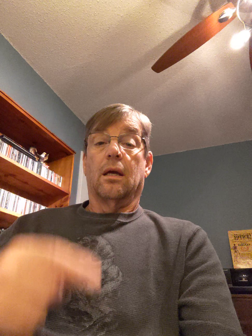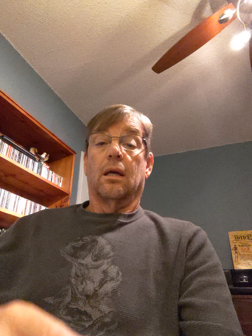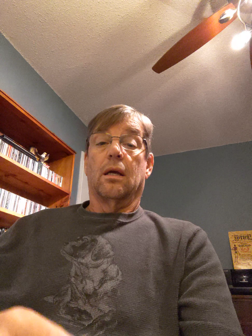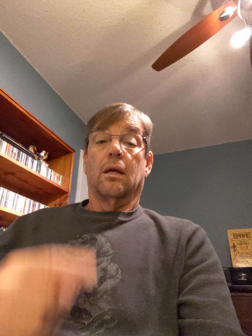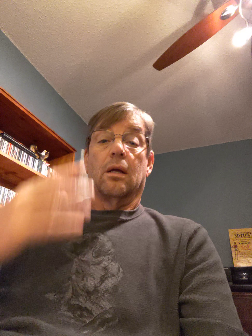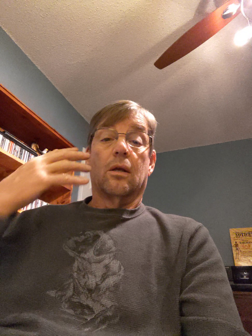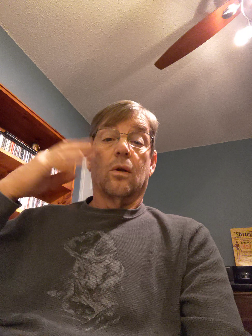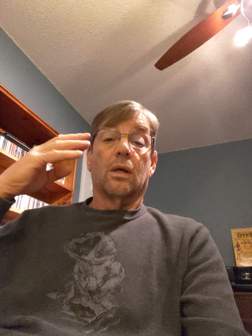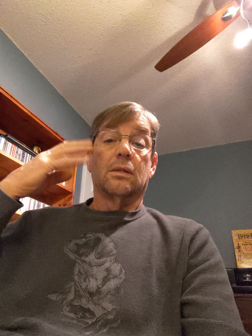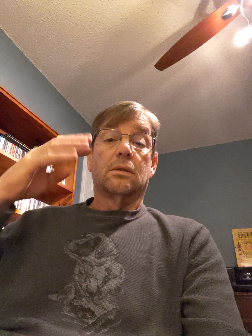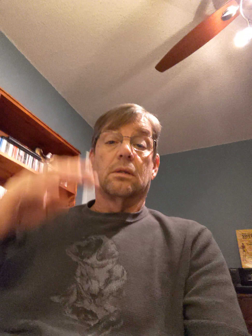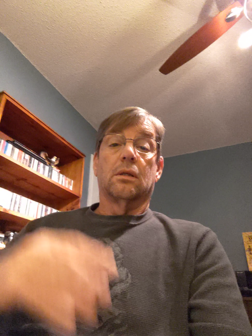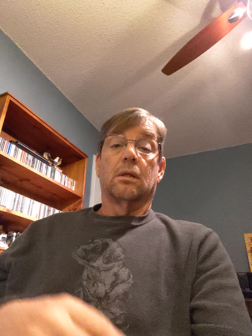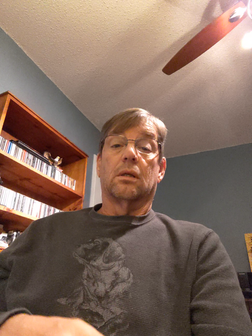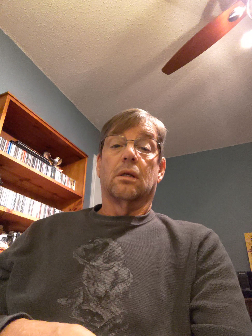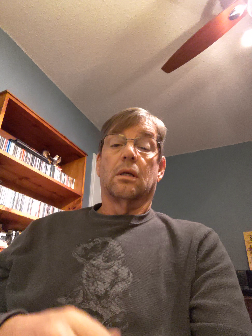noisy